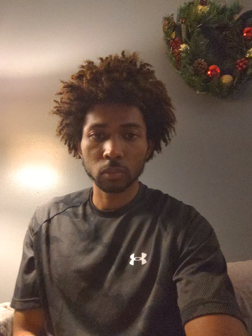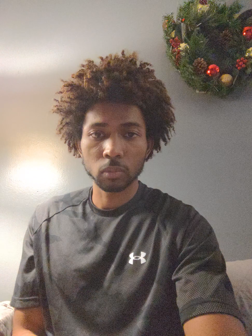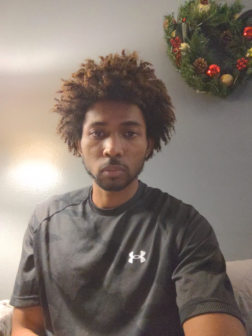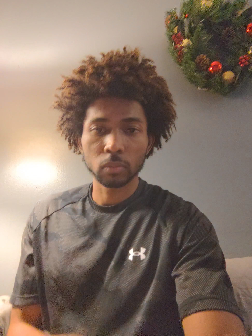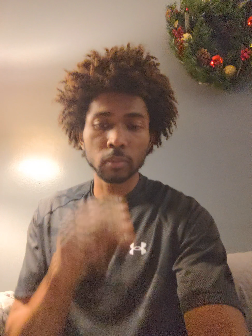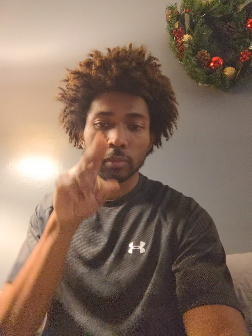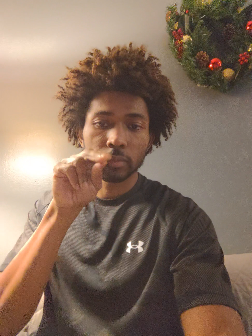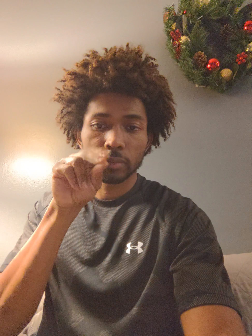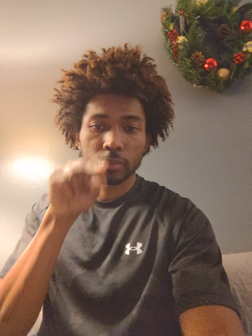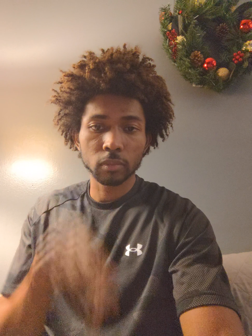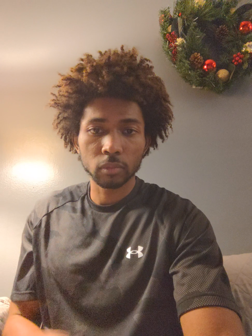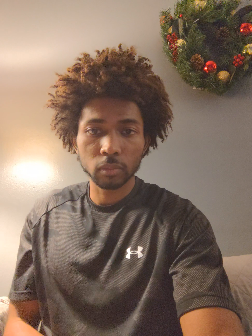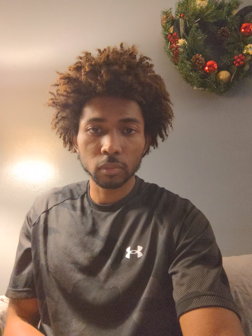duck